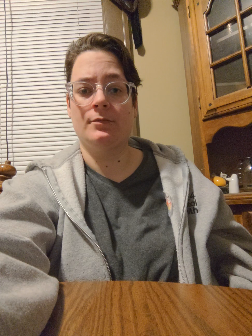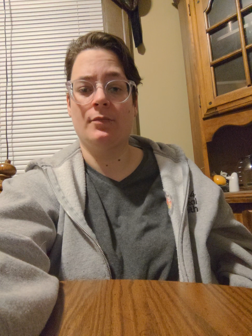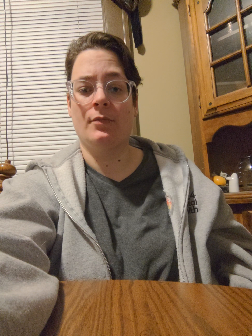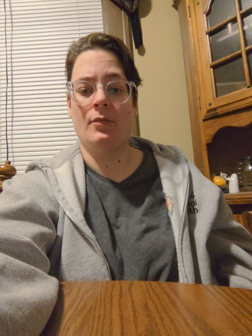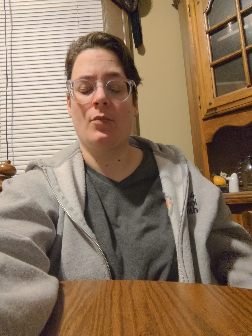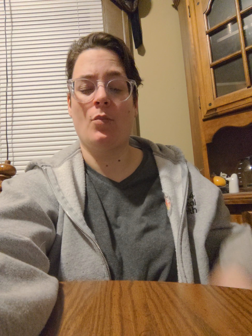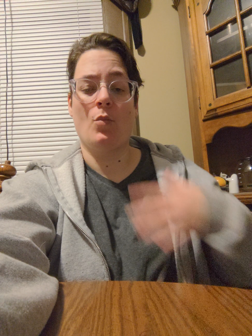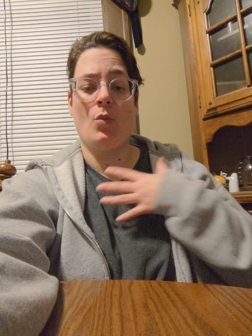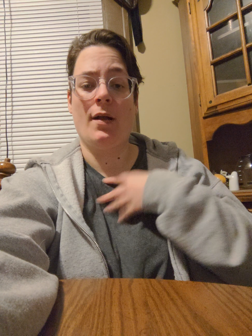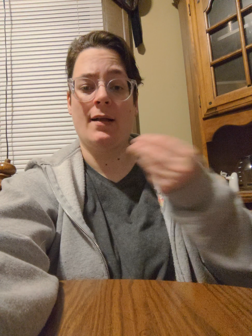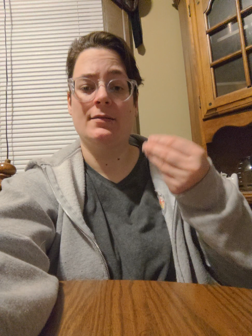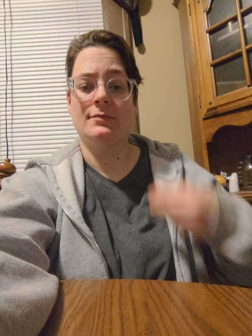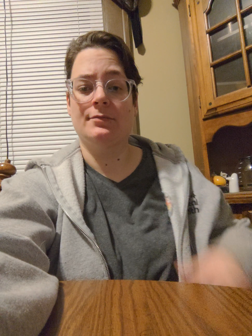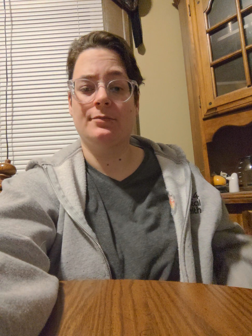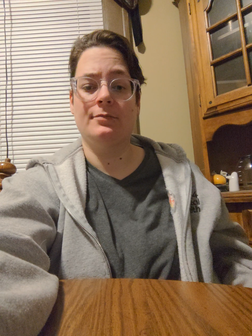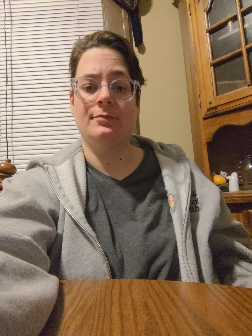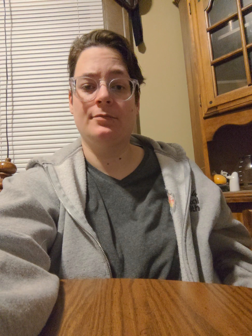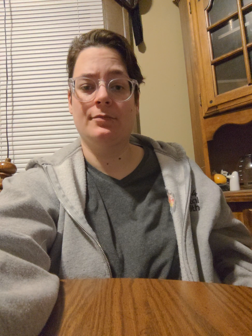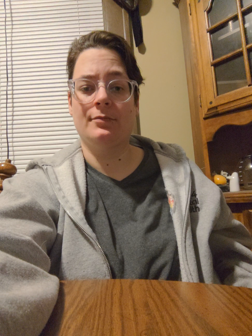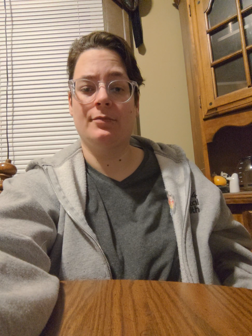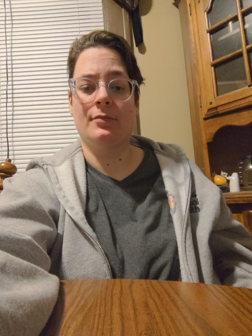white